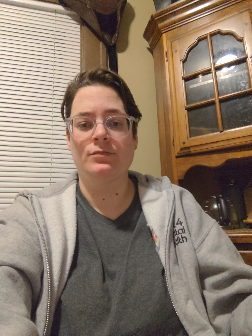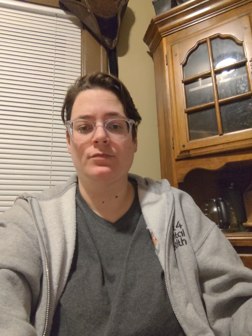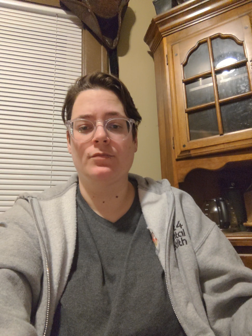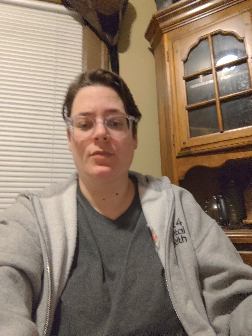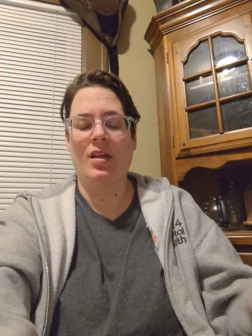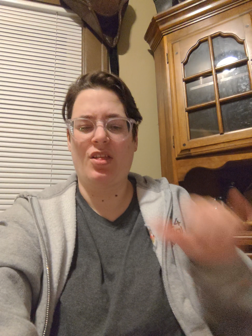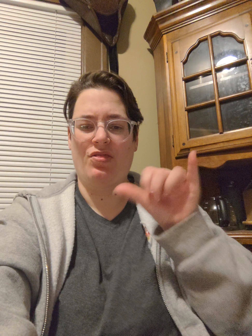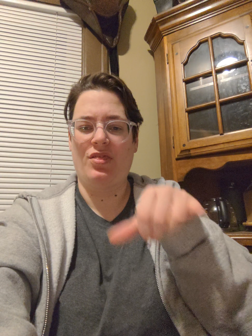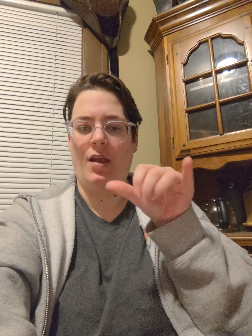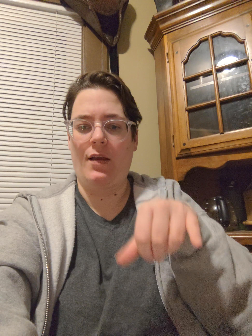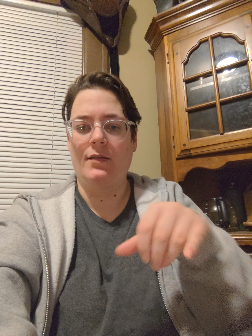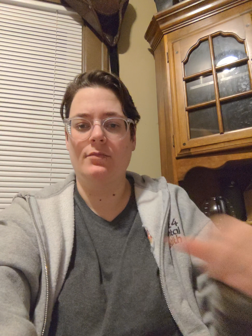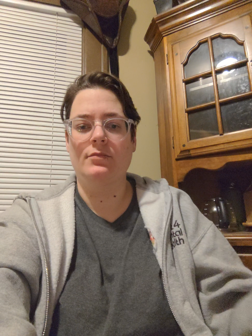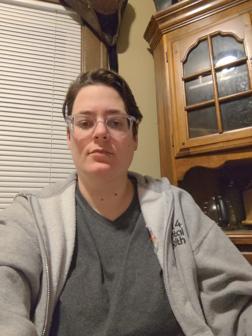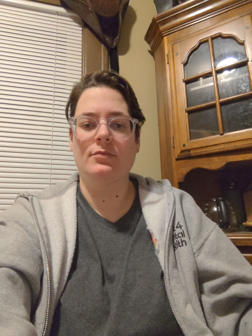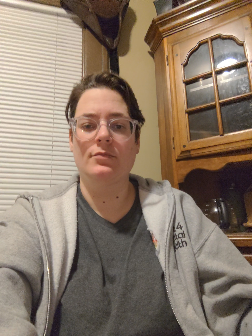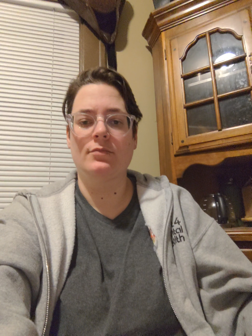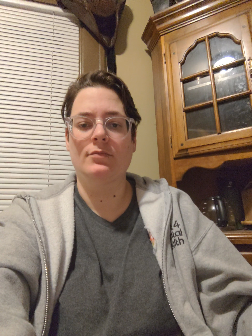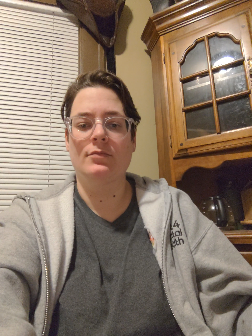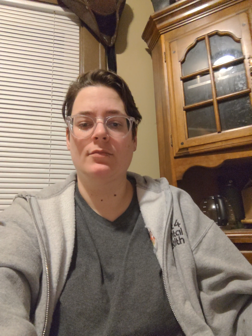that